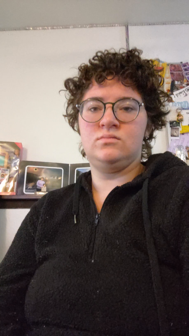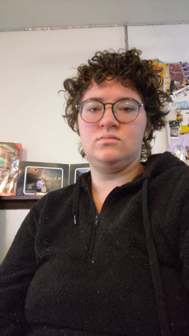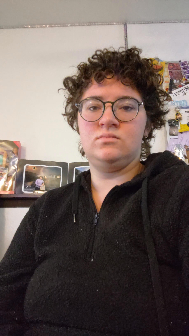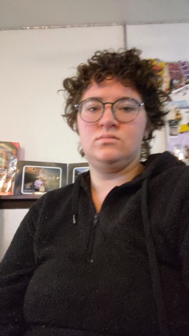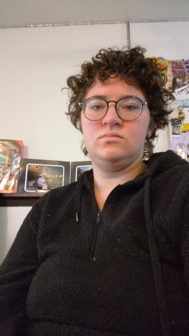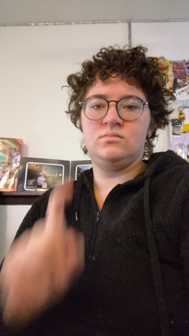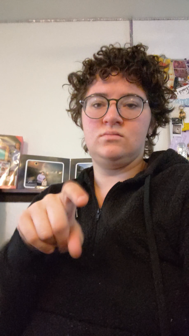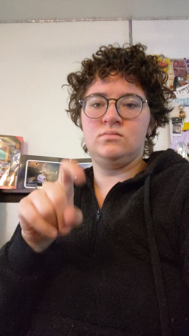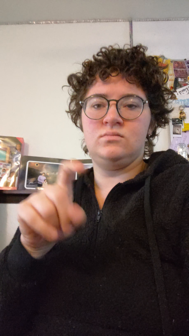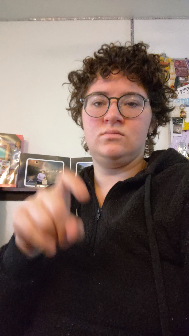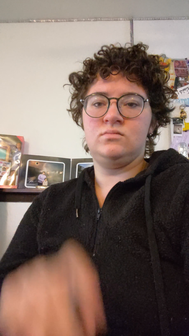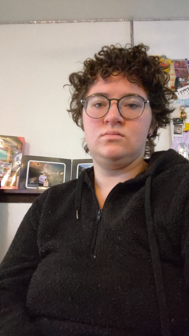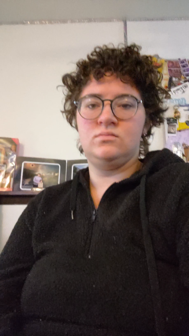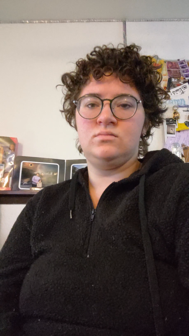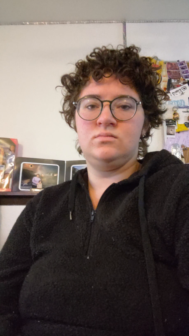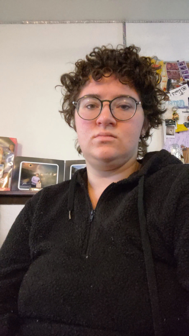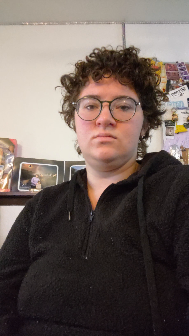should